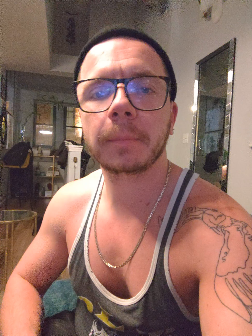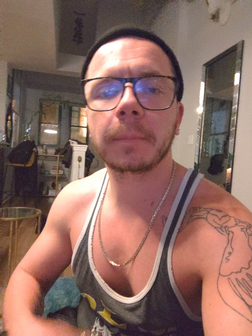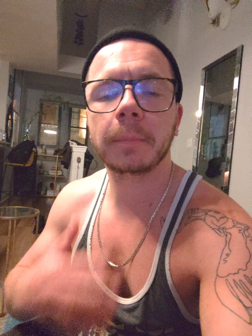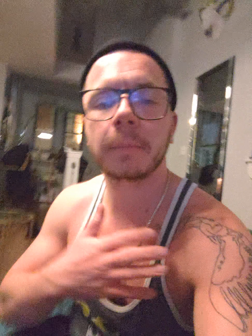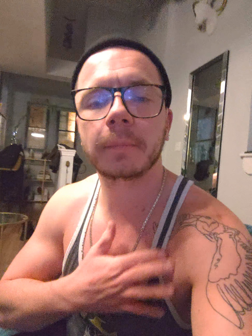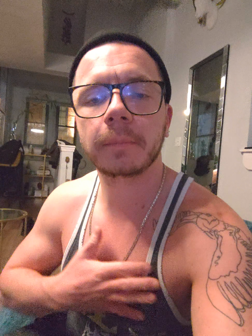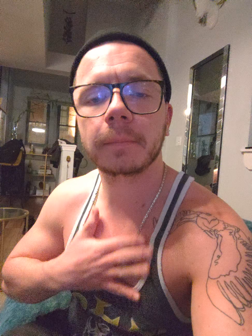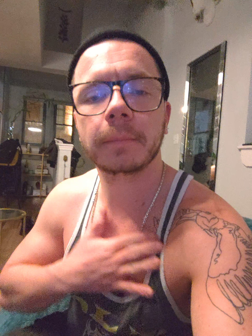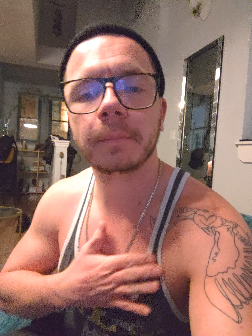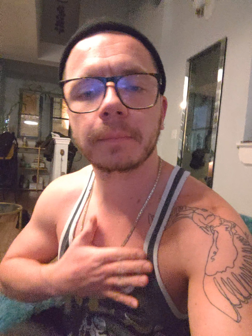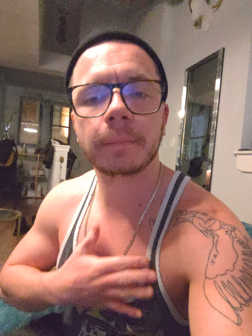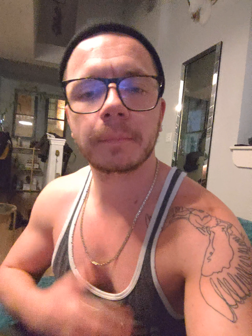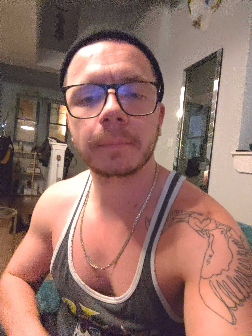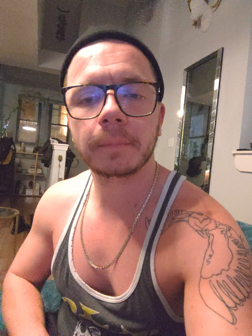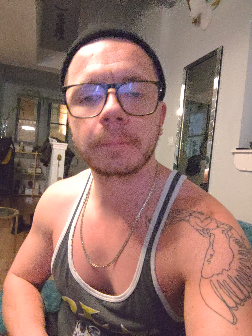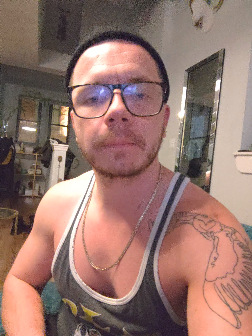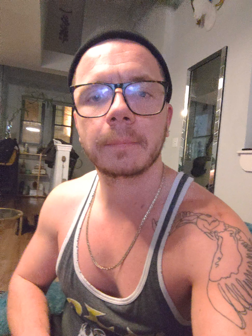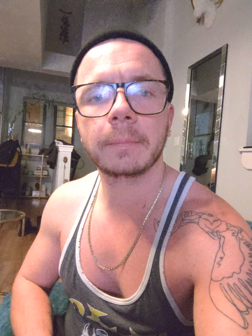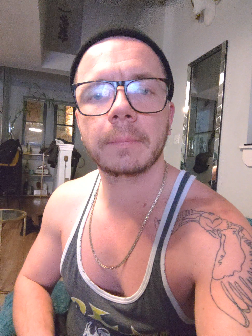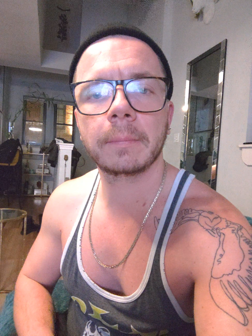please